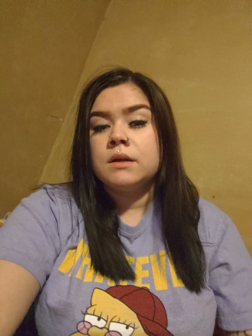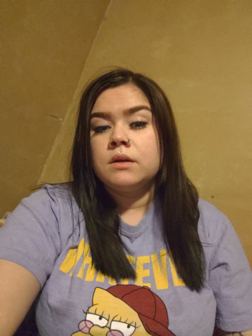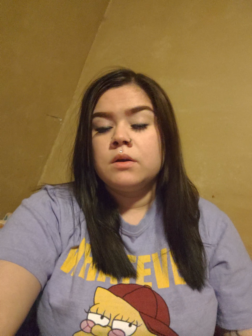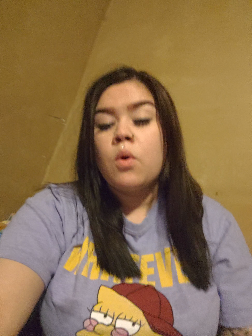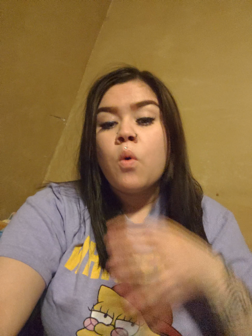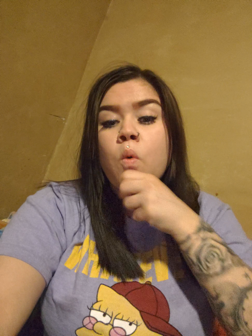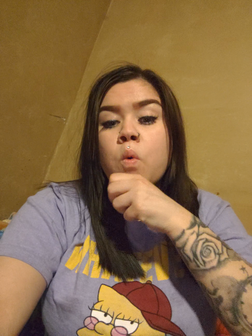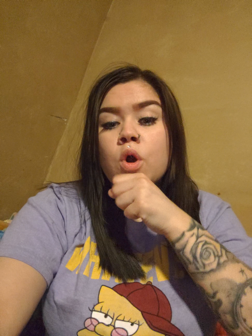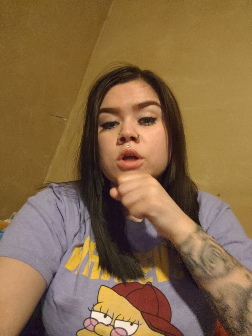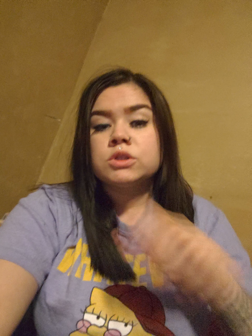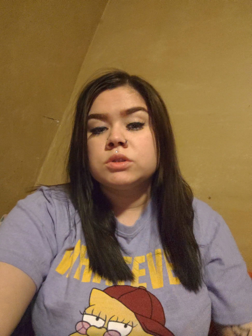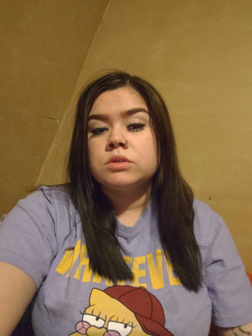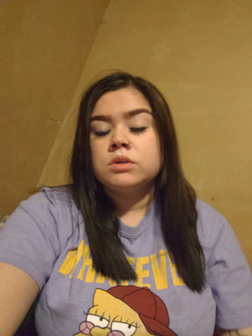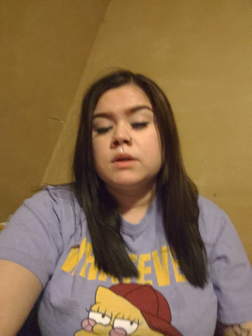orange